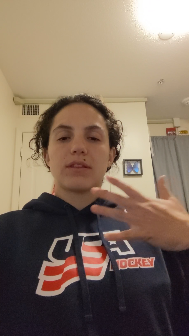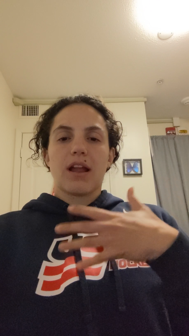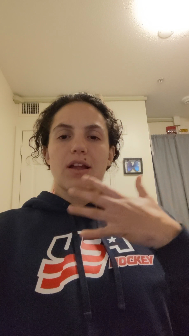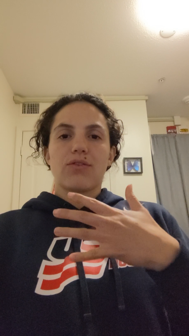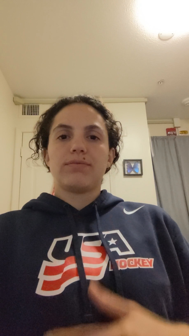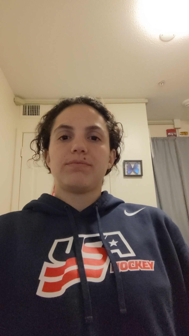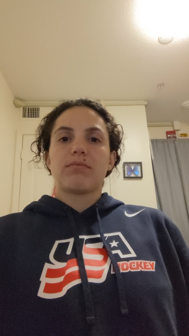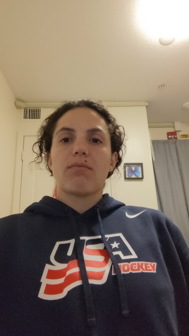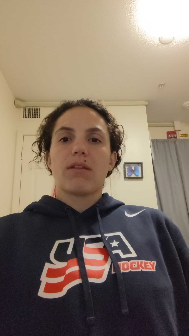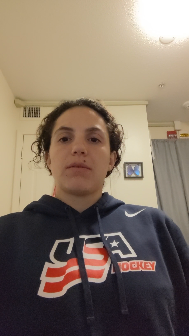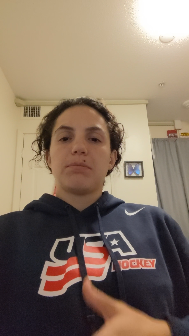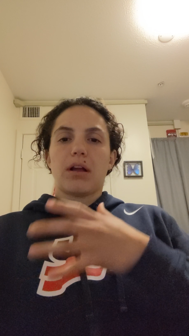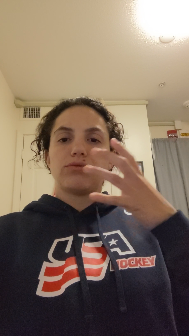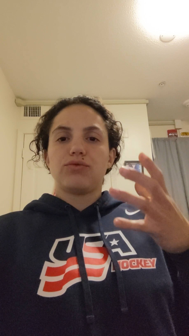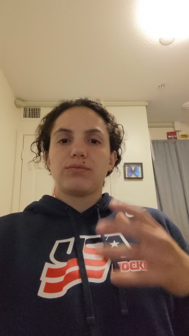much